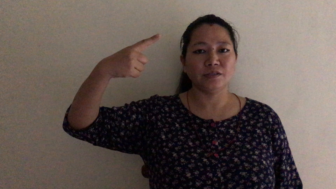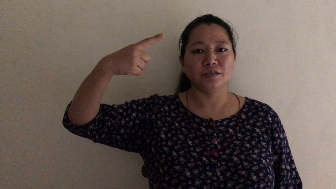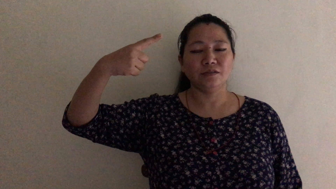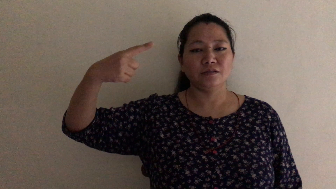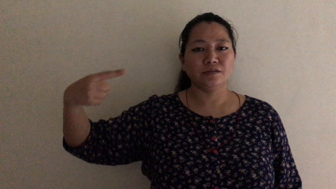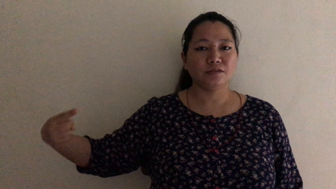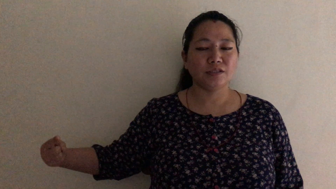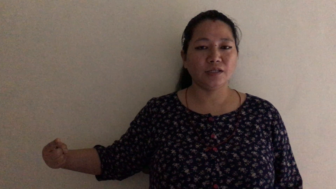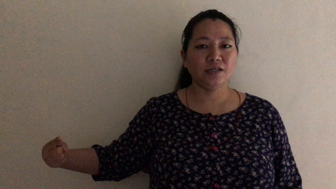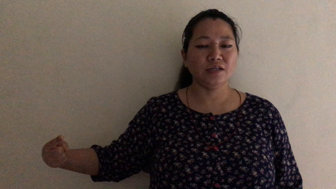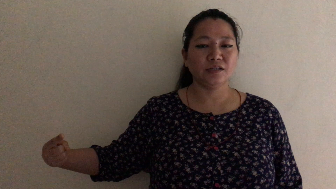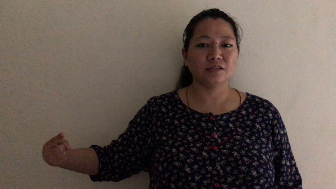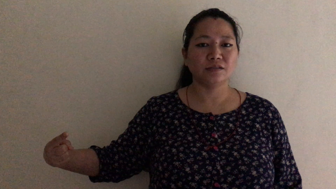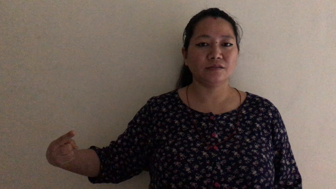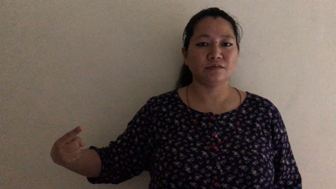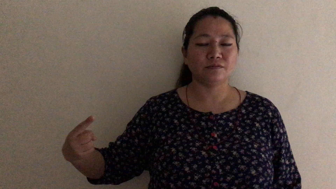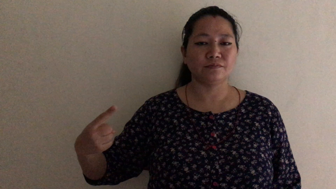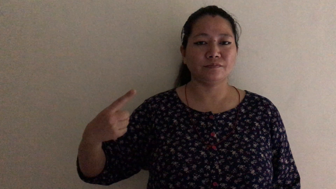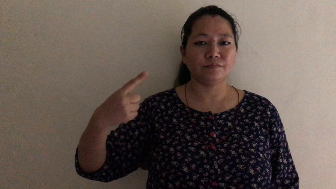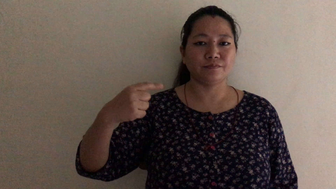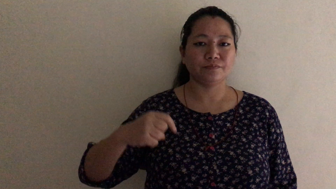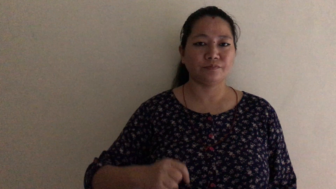ए